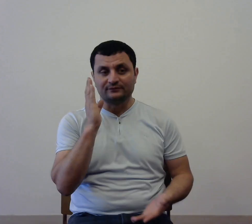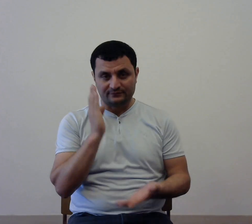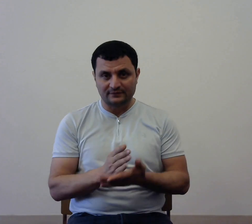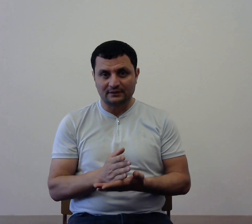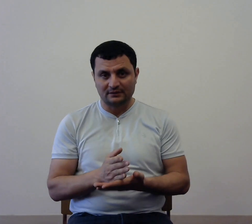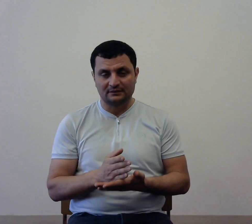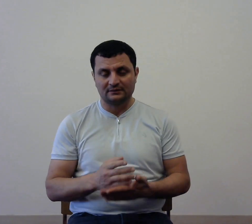var